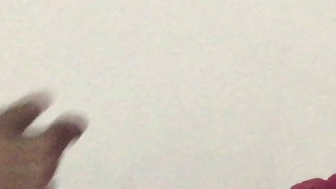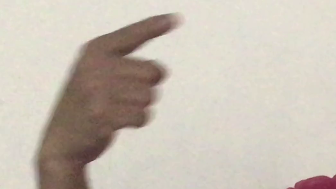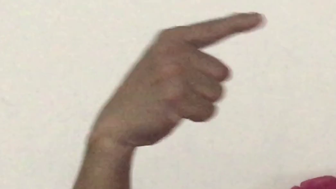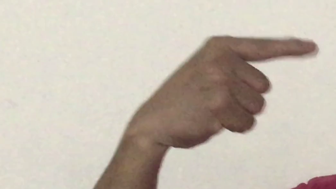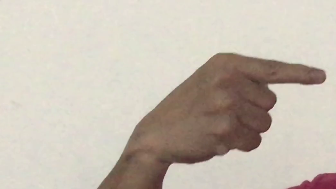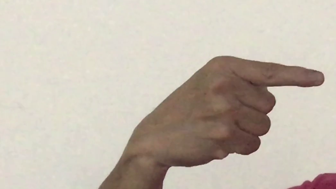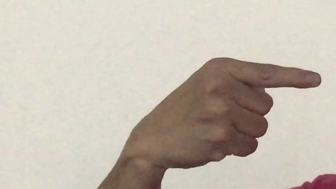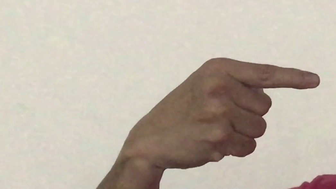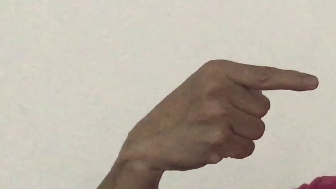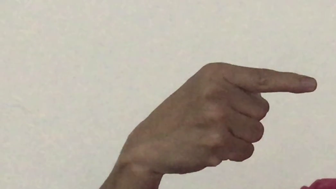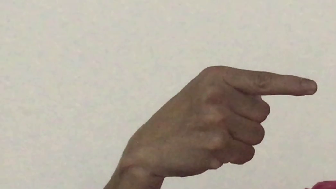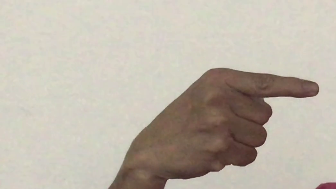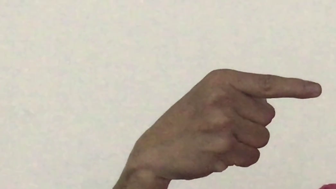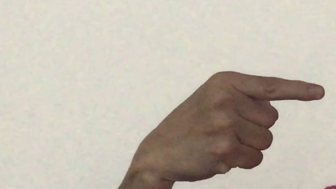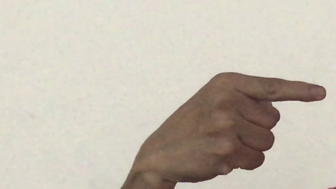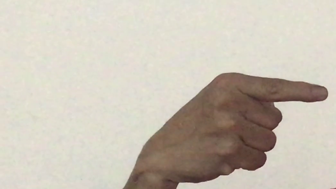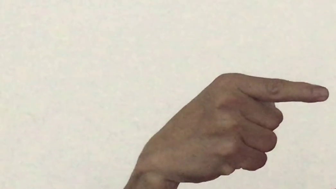न